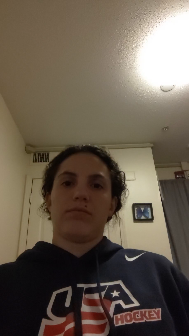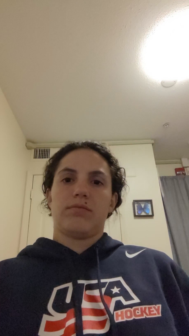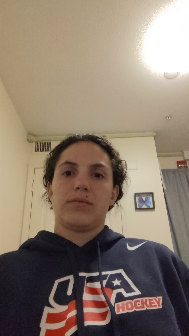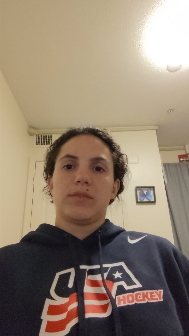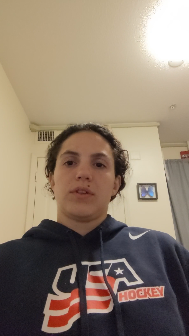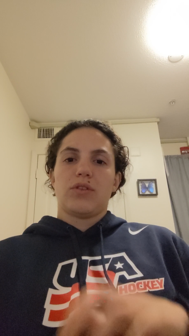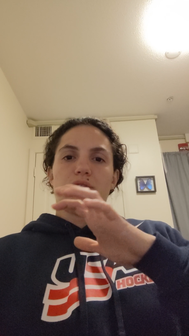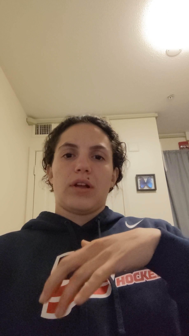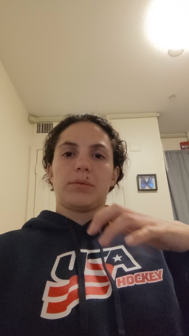grapes